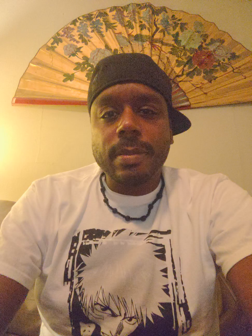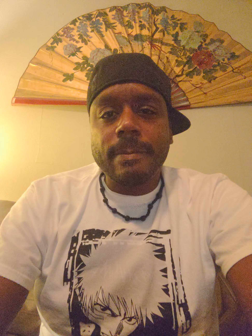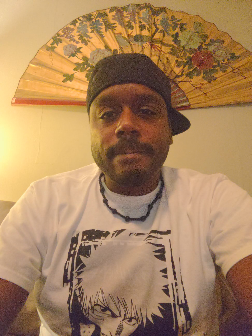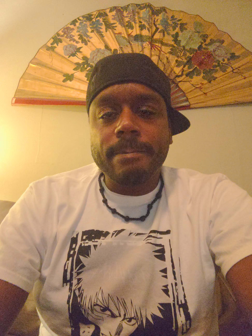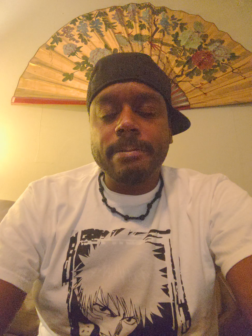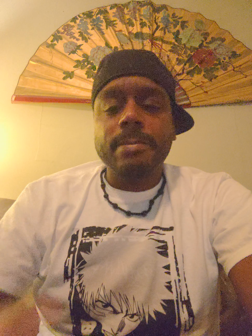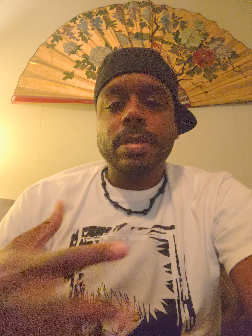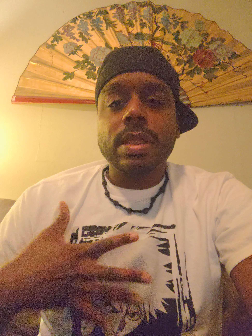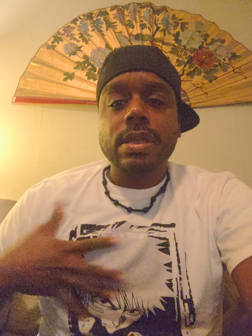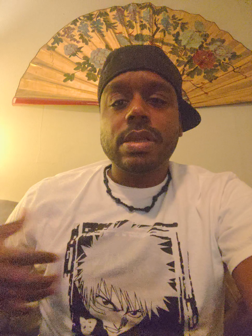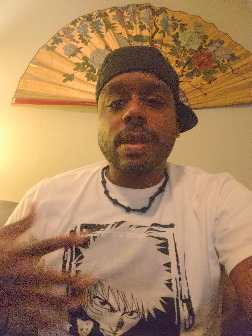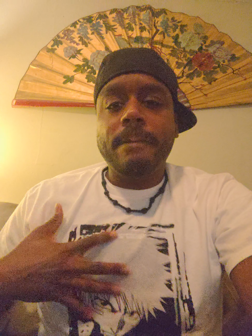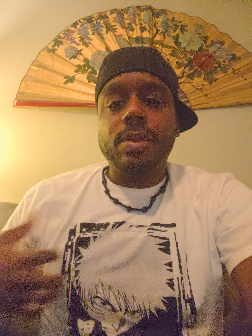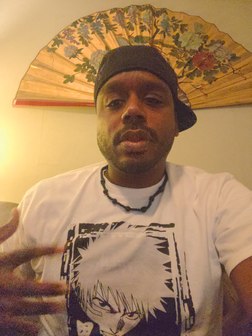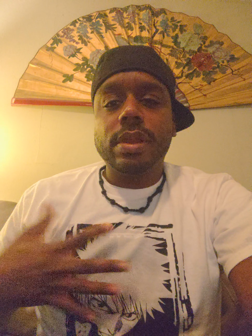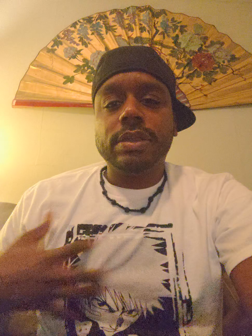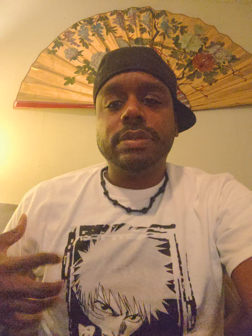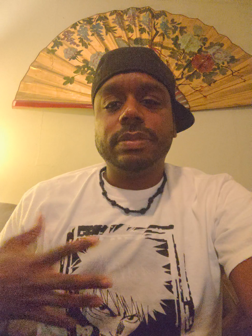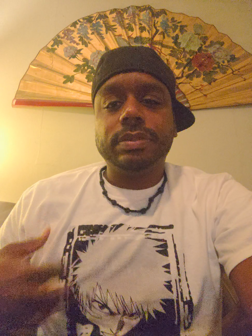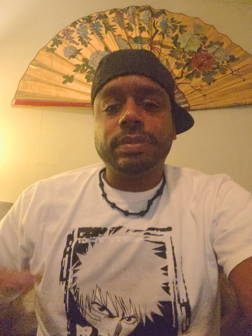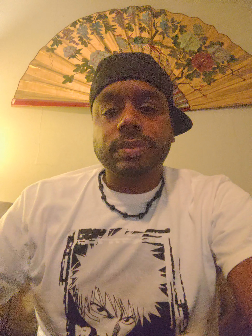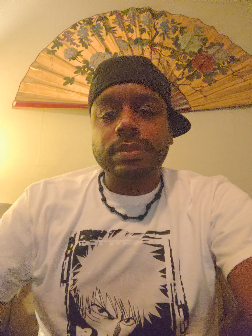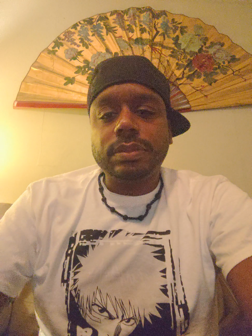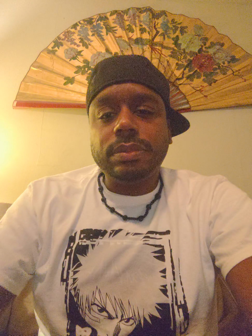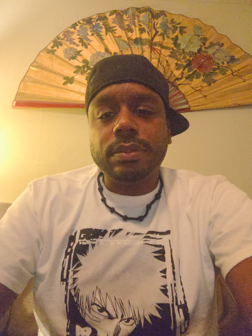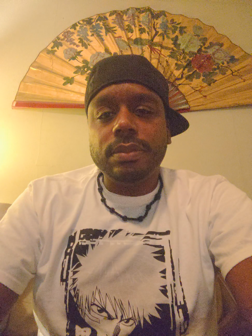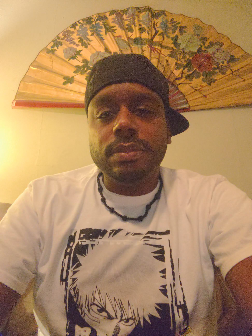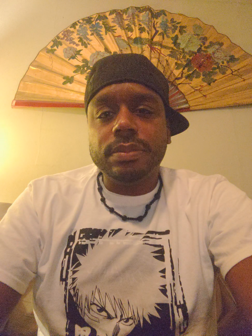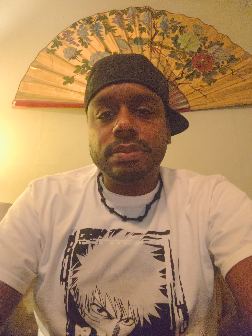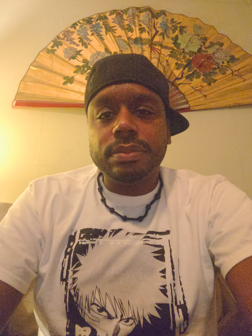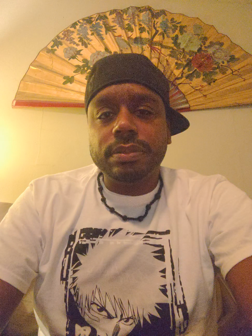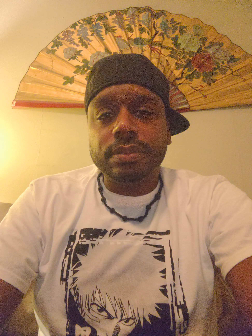zebra